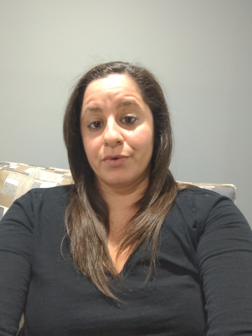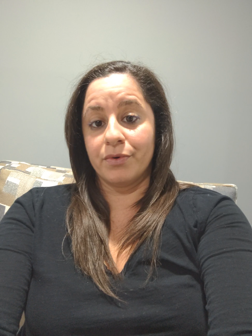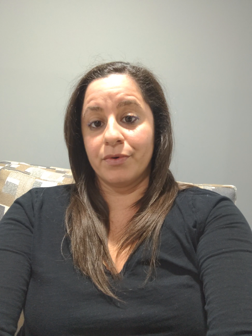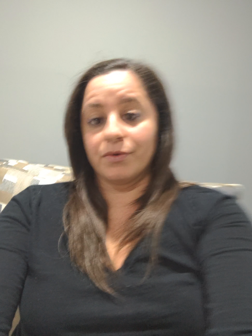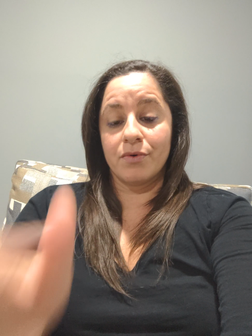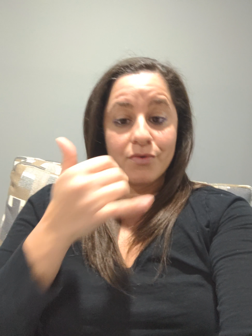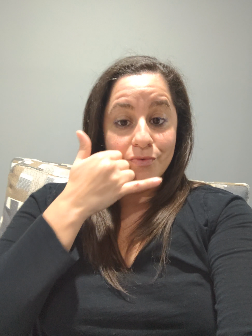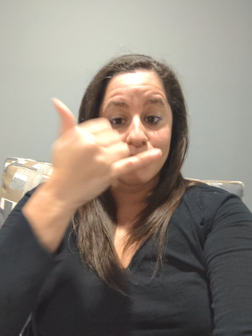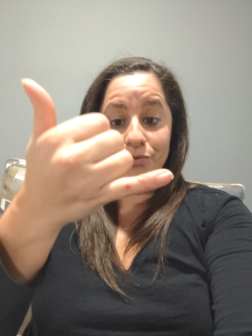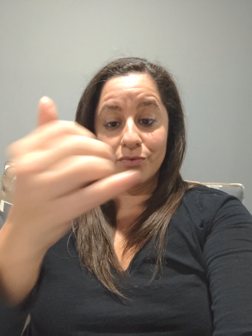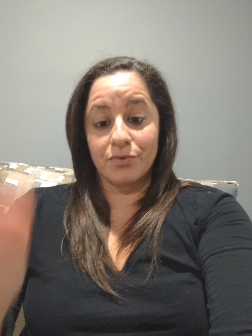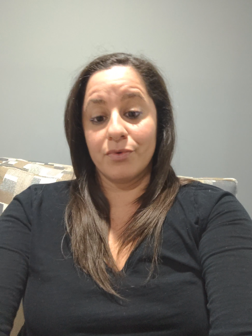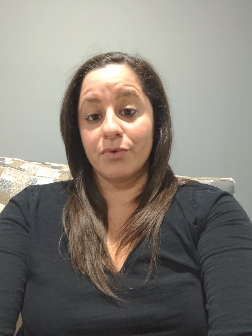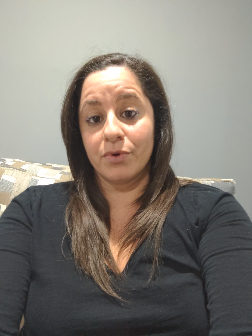call on the phone